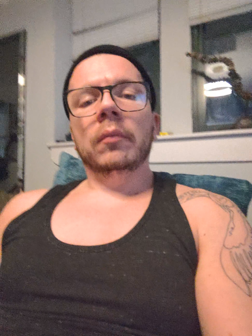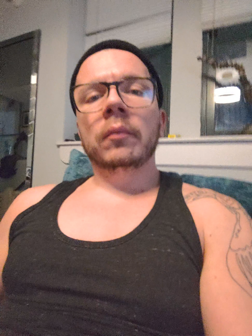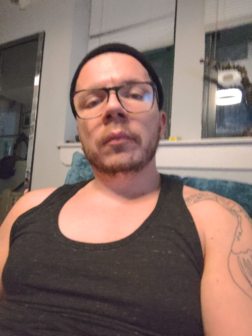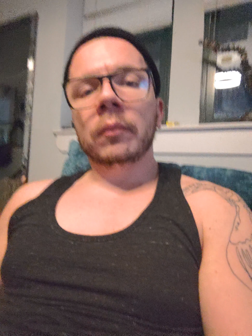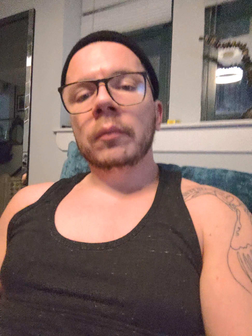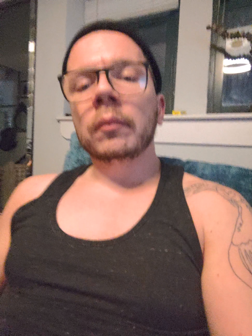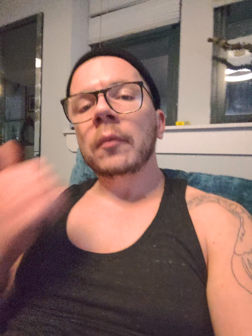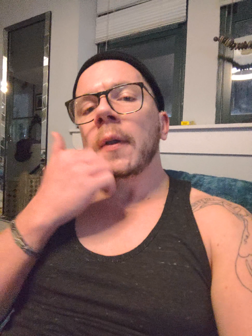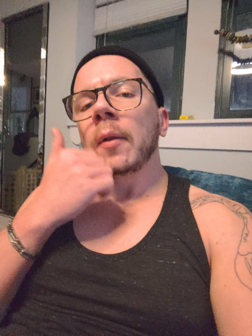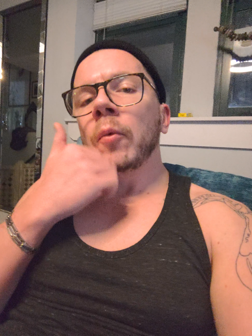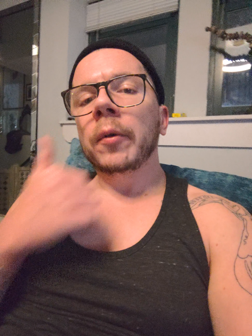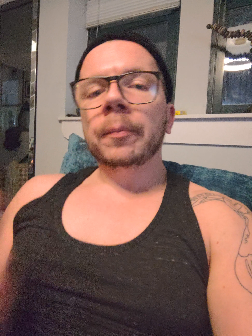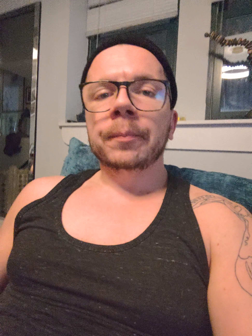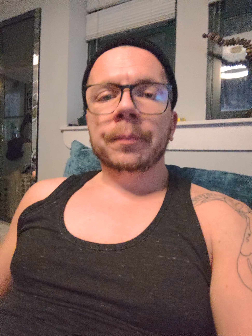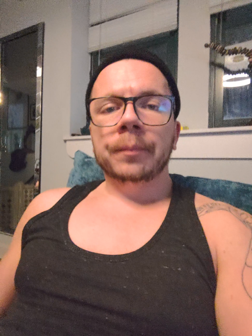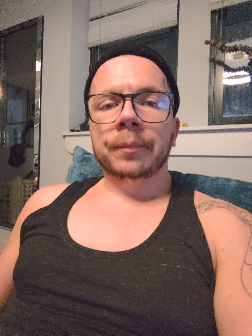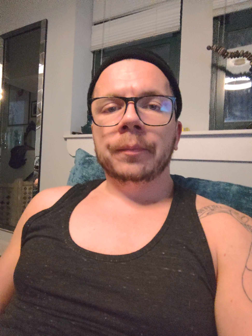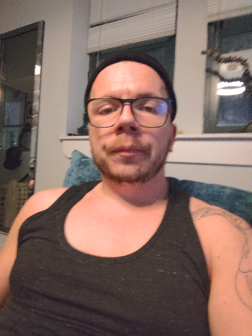underwear